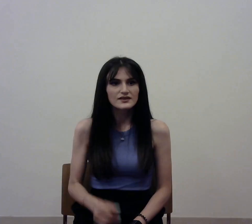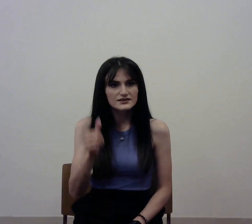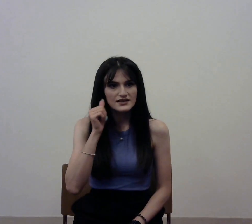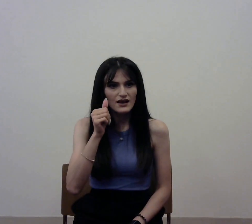sabah